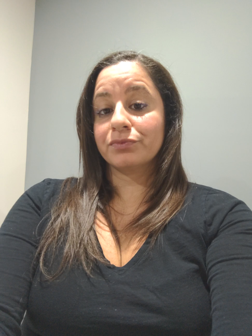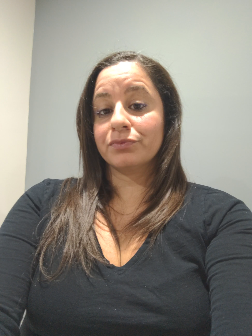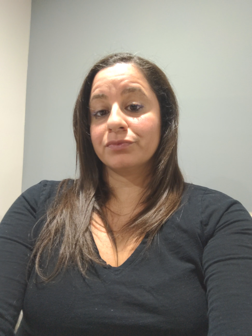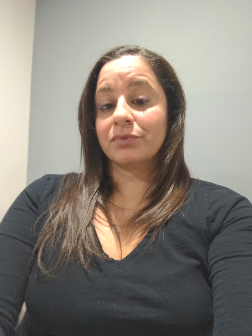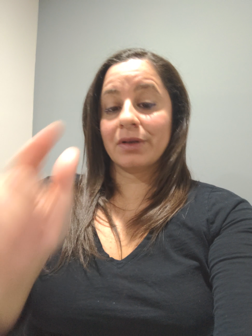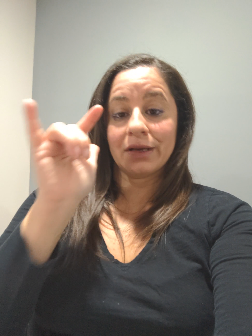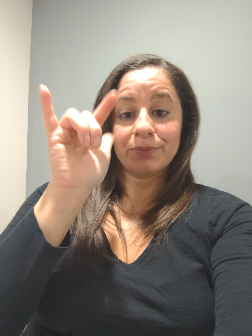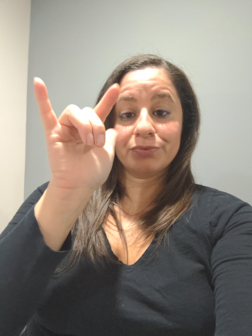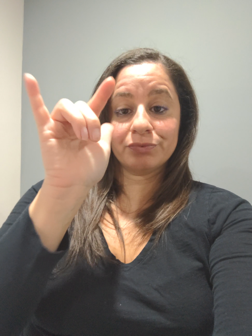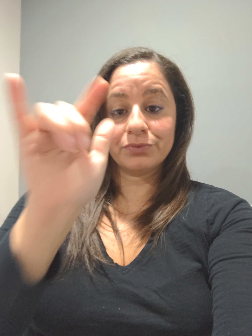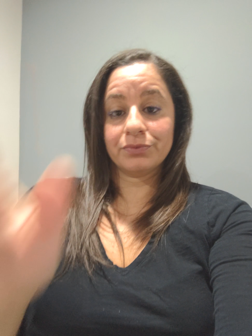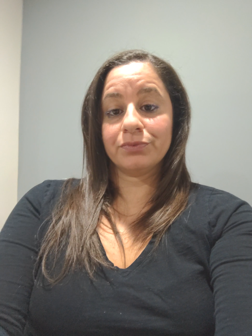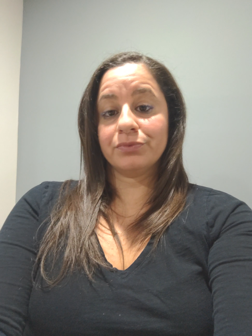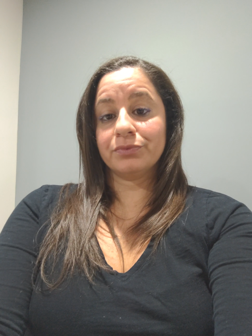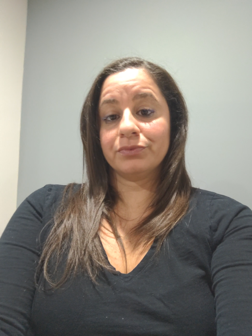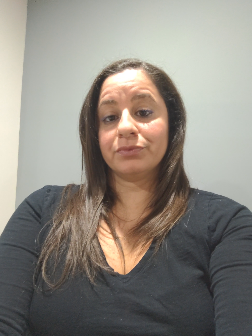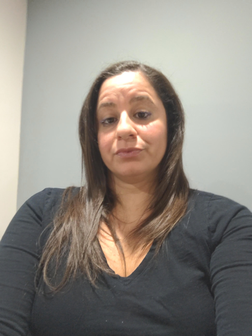airplane